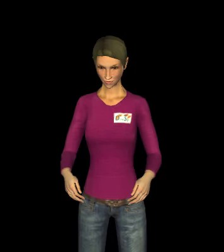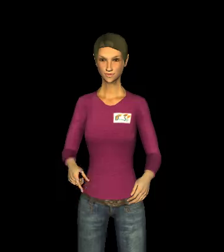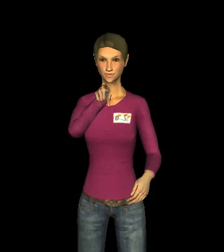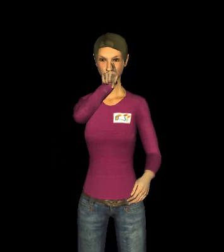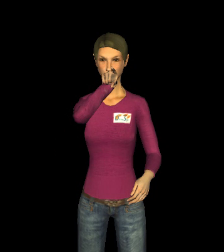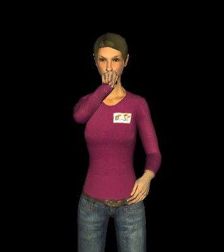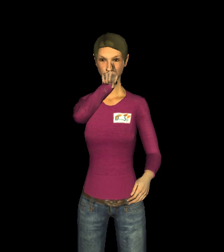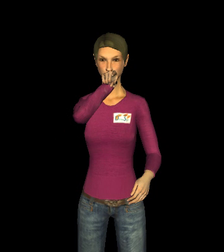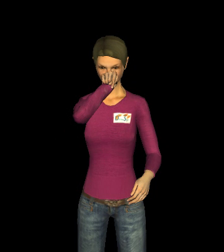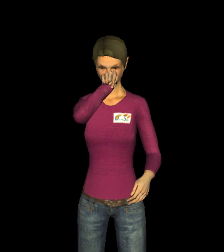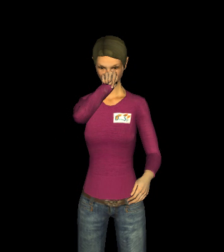عصفور